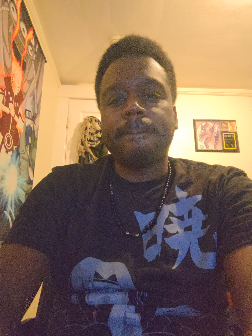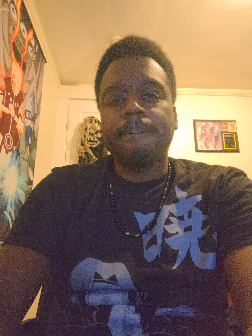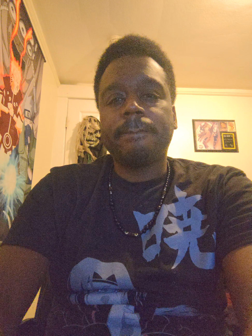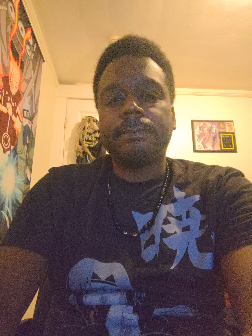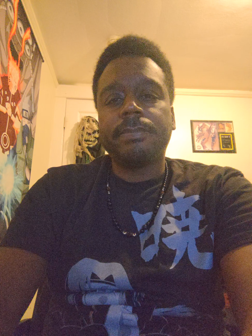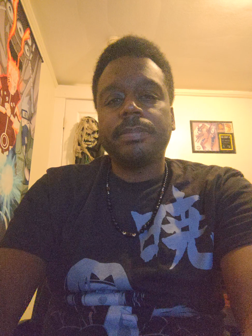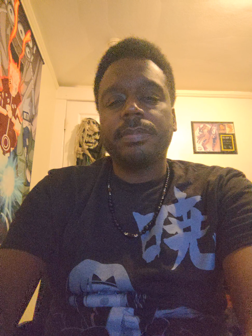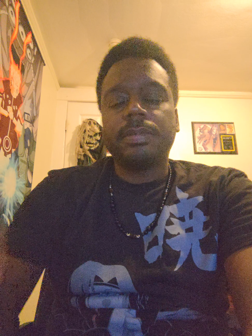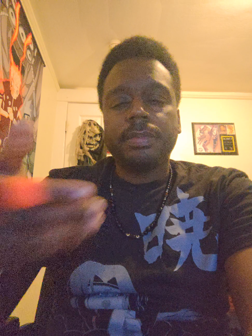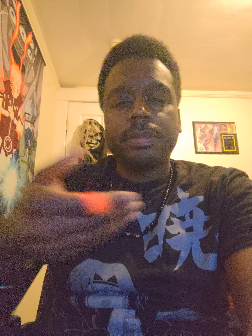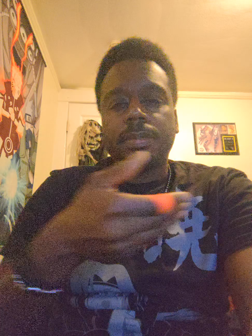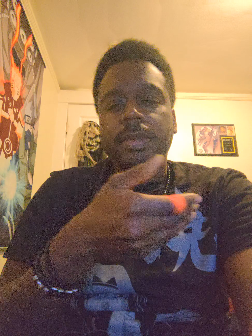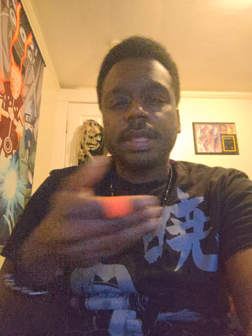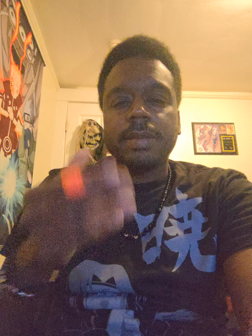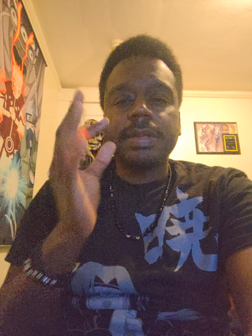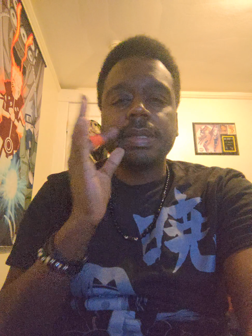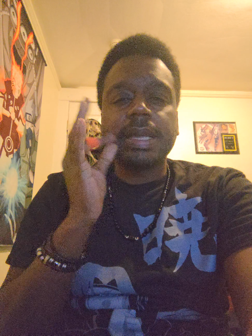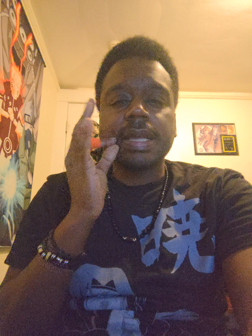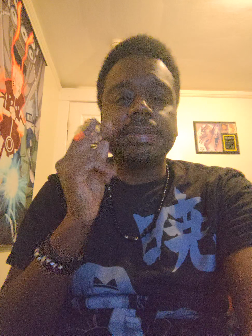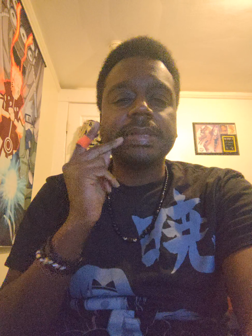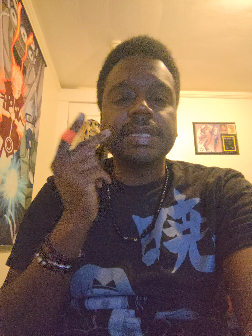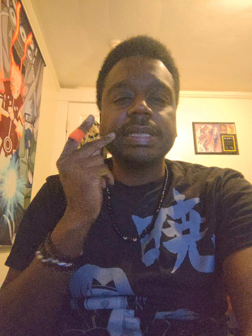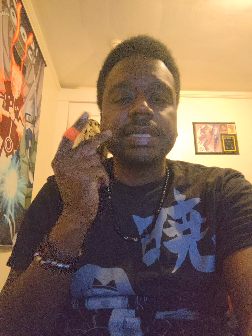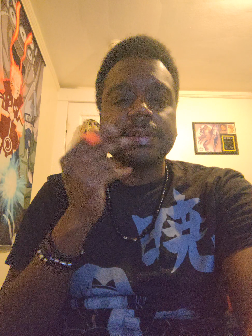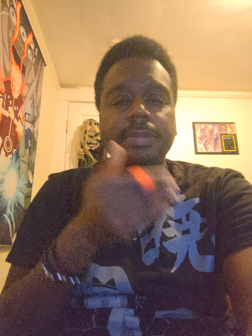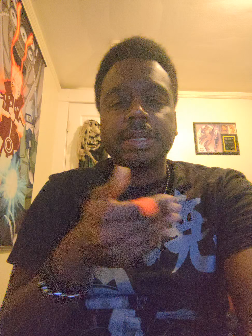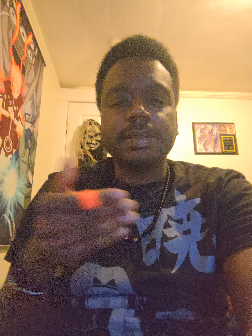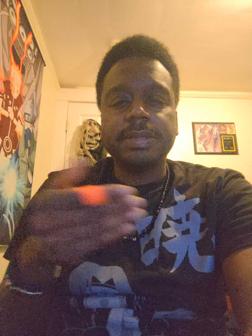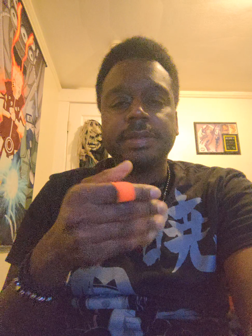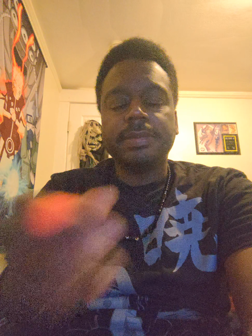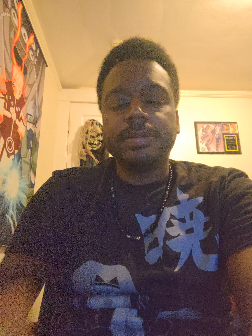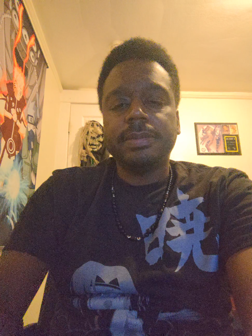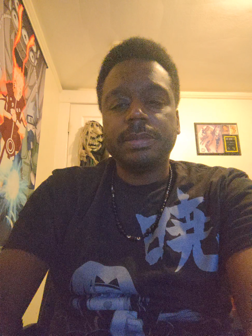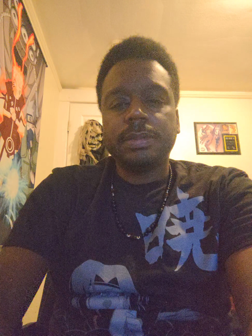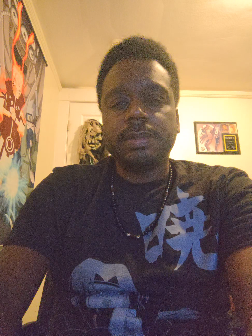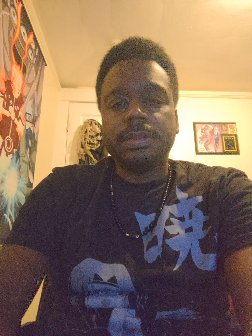kitty